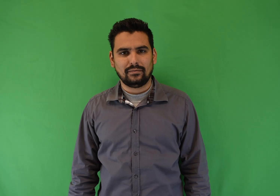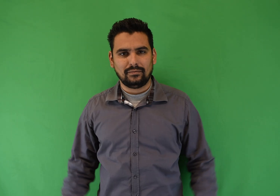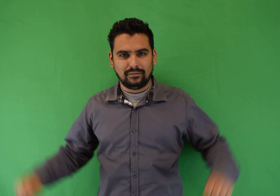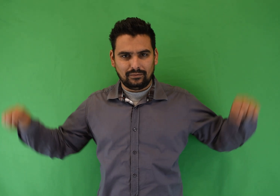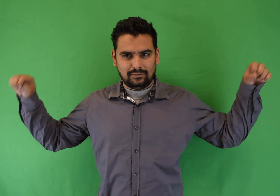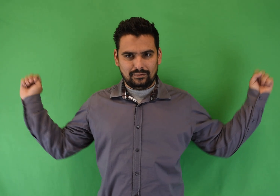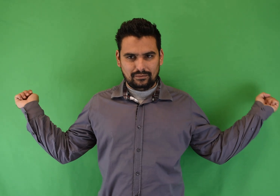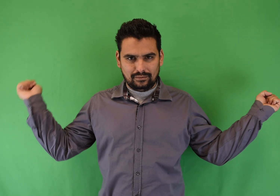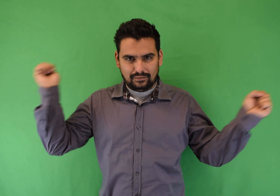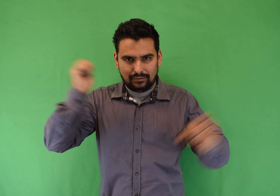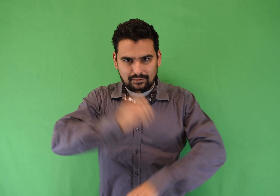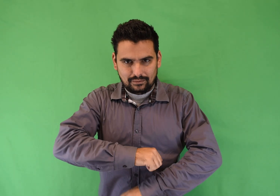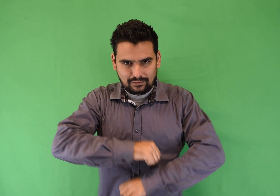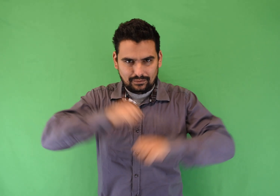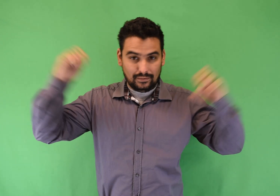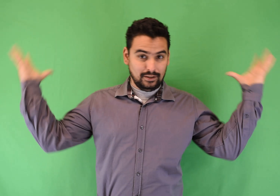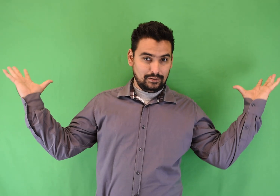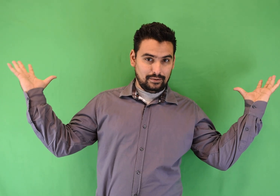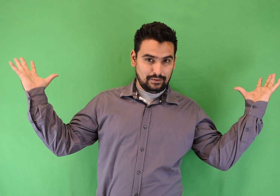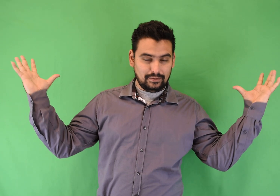explosión